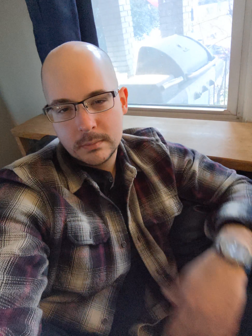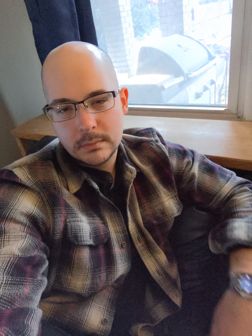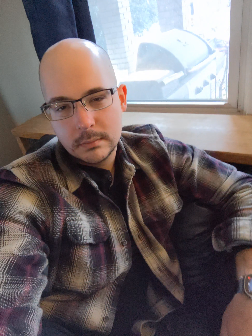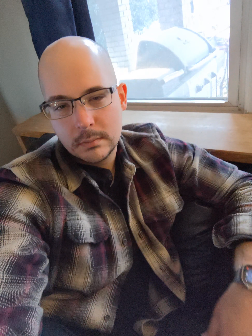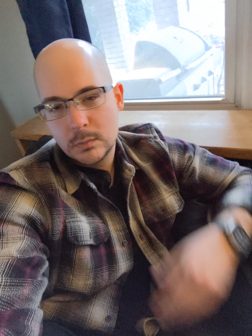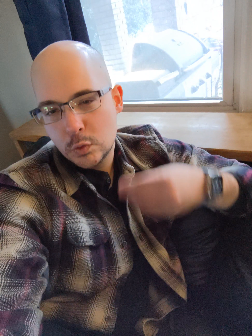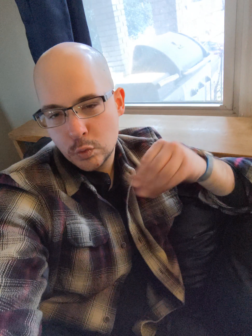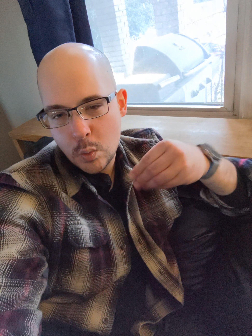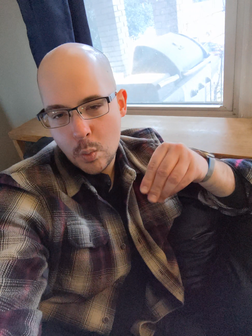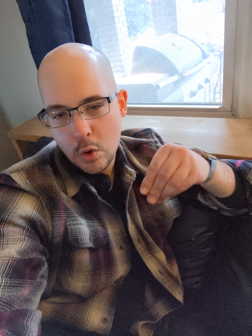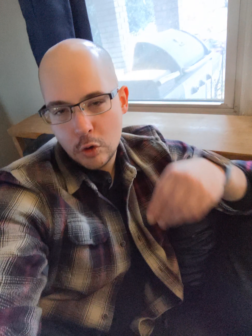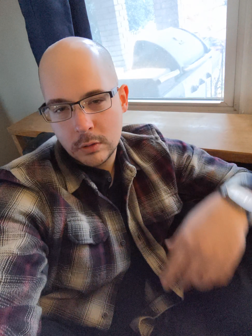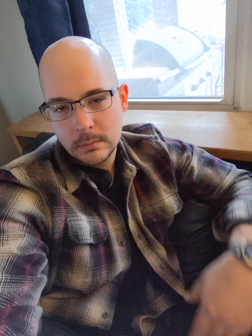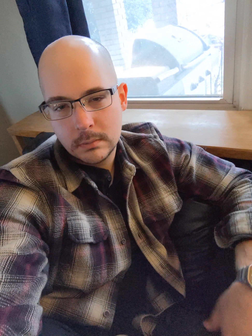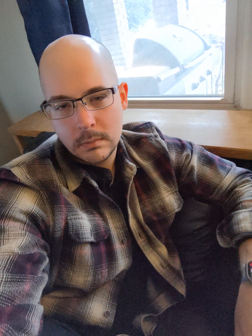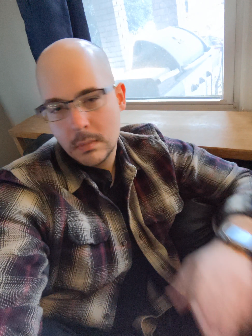store